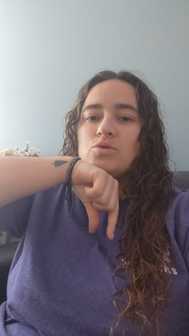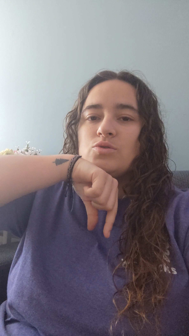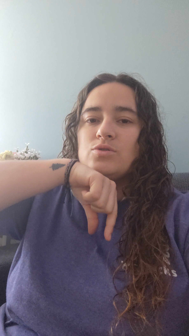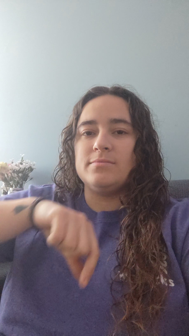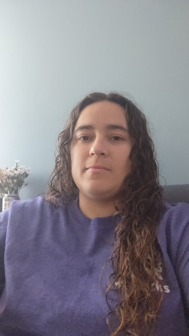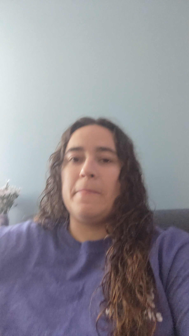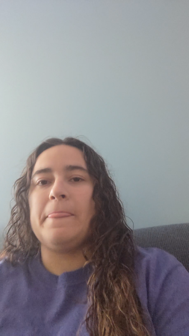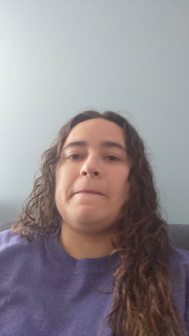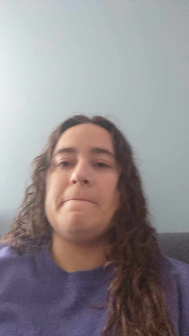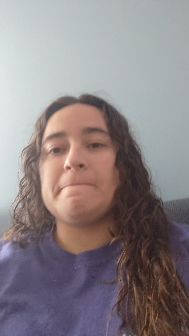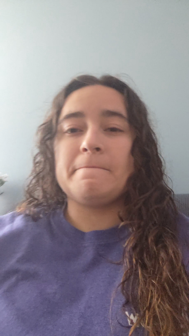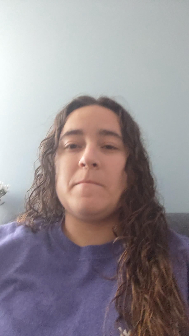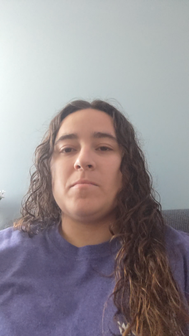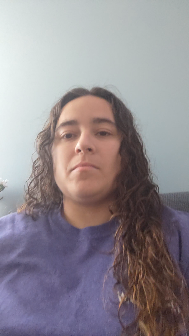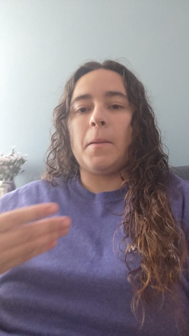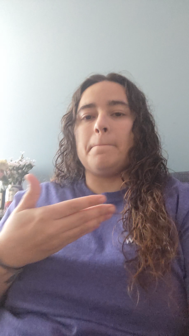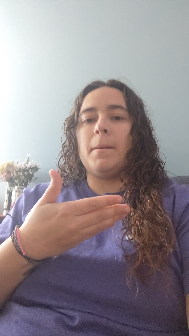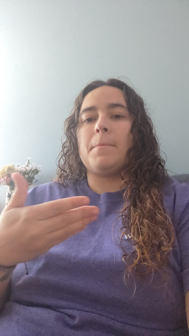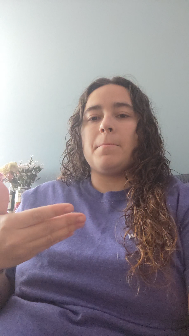baby